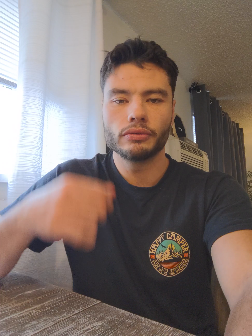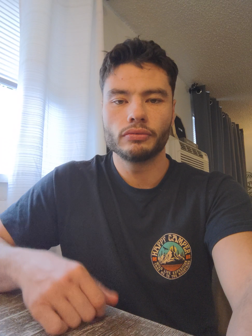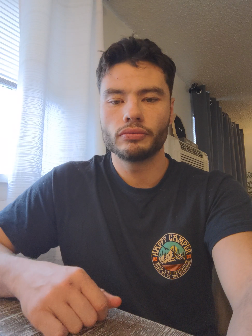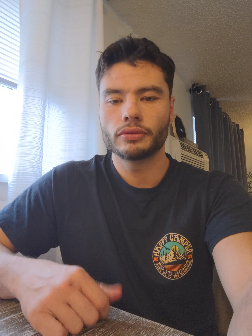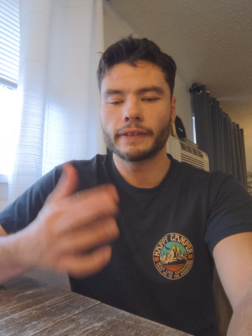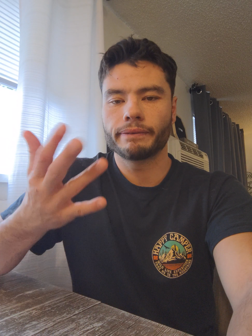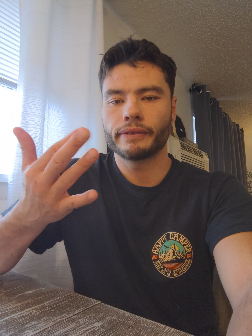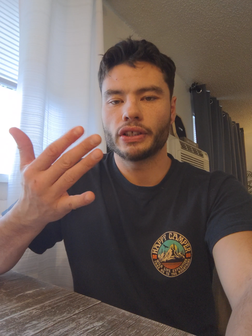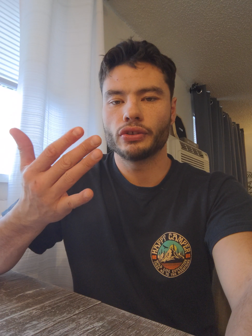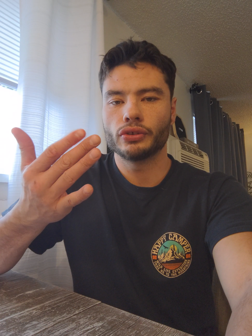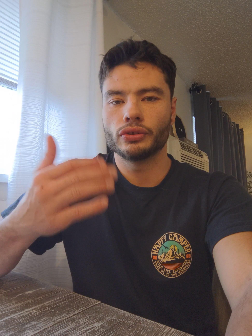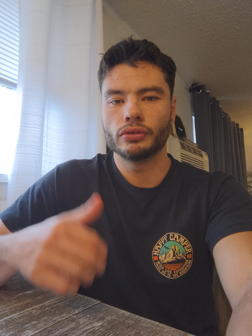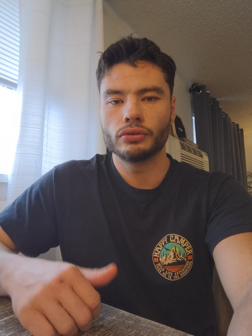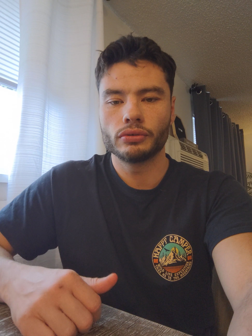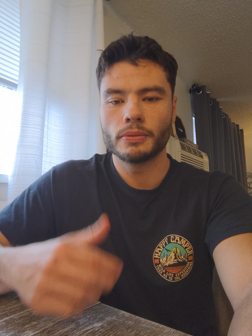finger